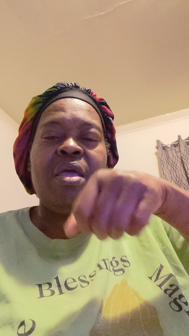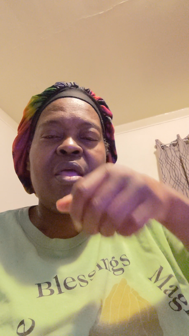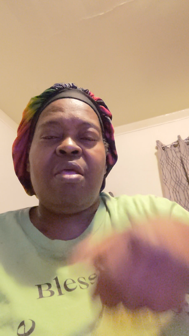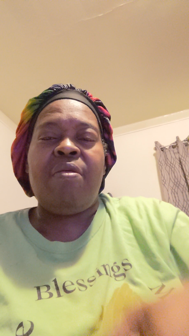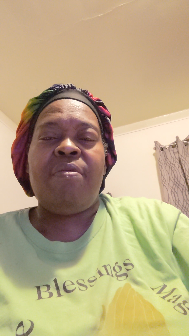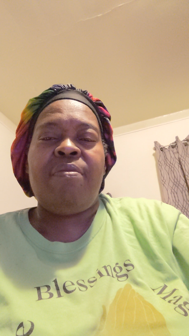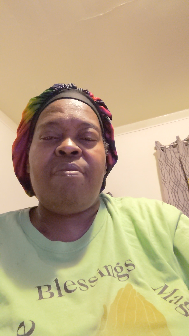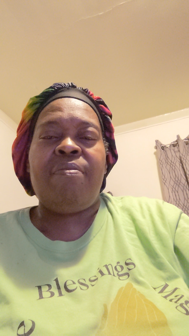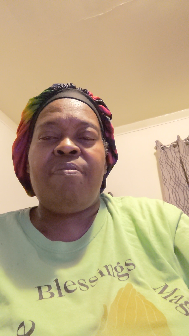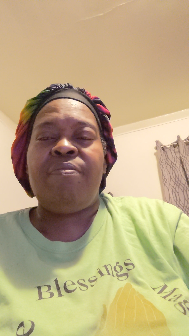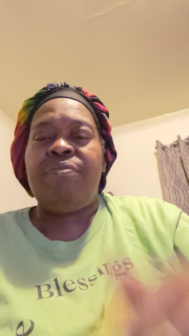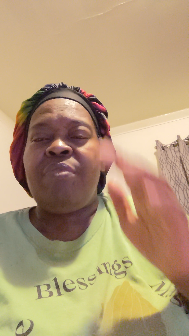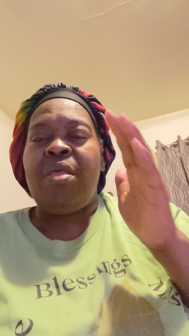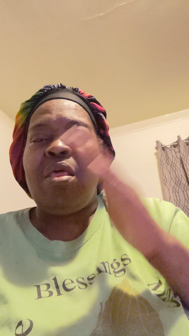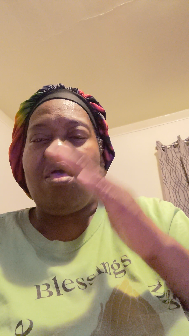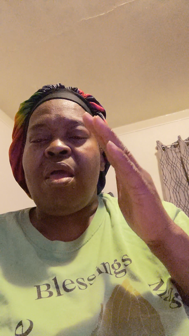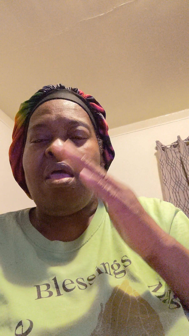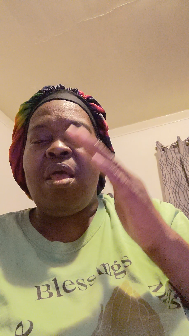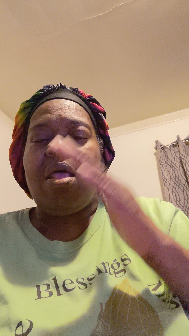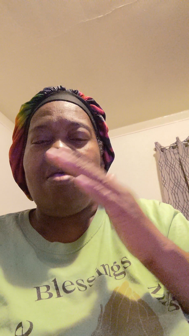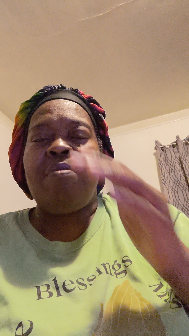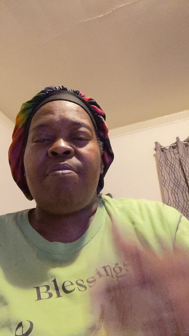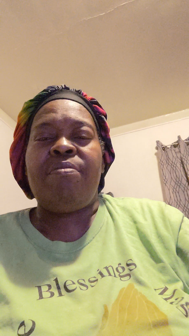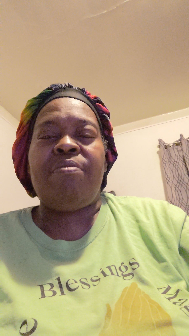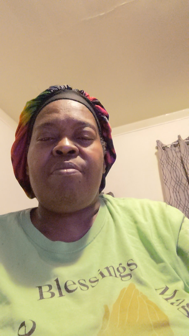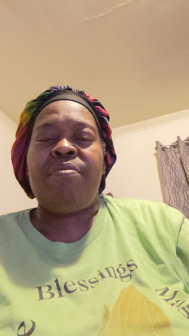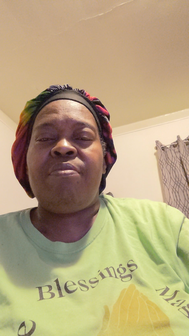clap